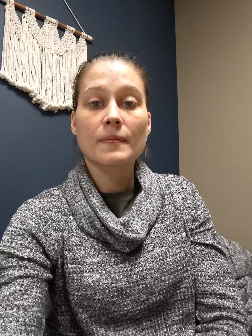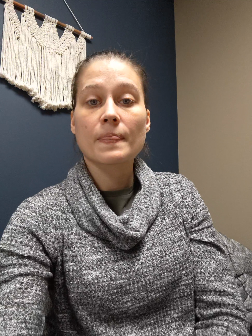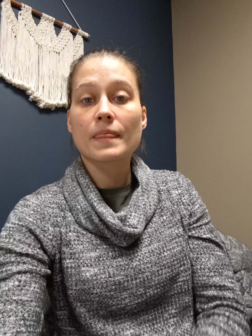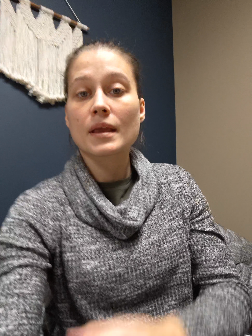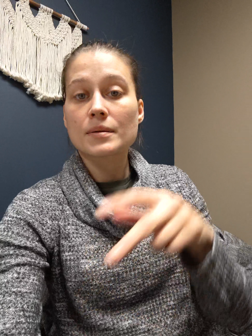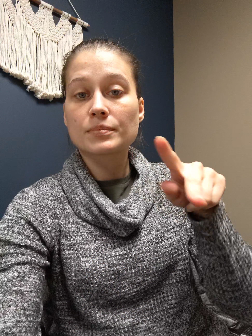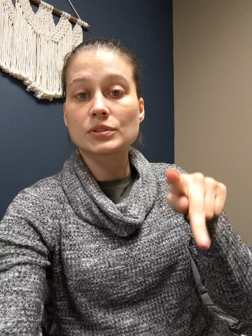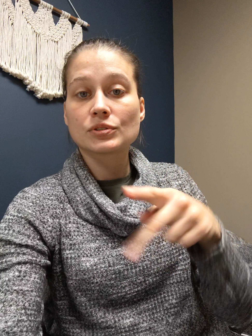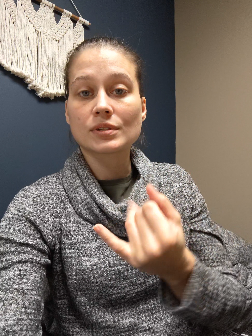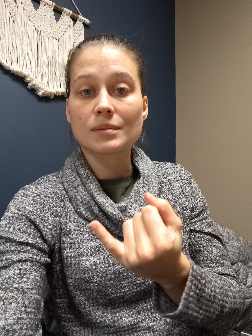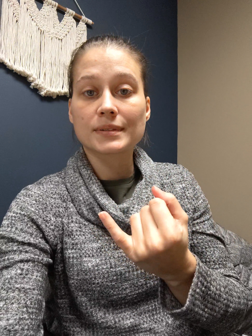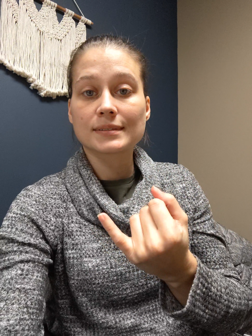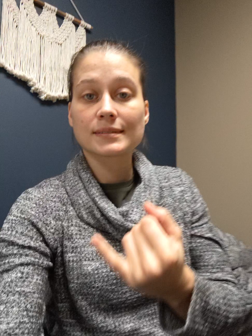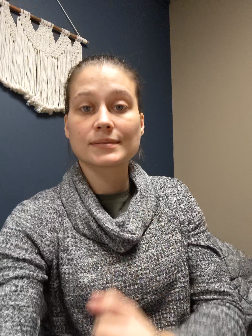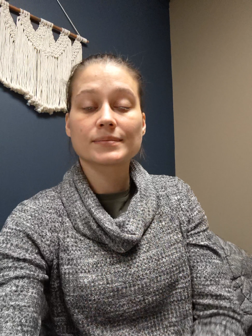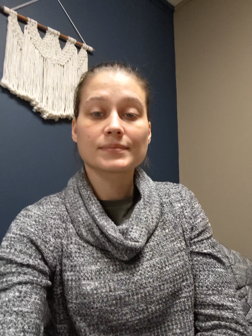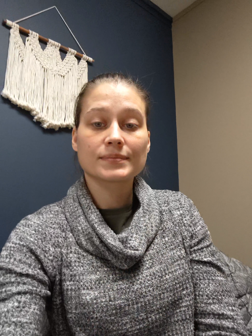pajamas